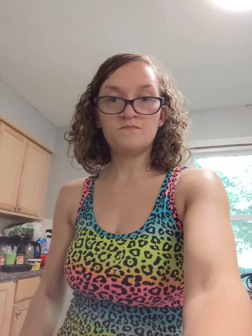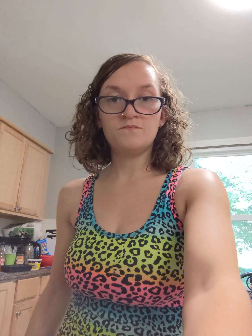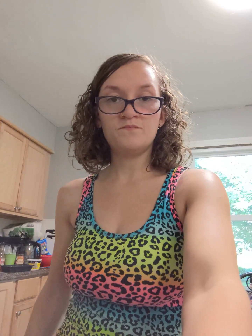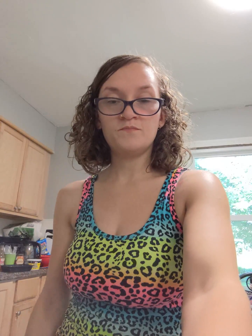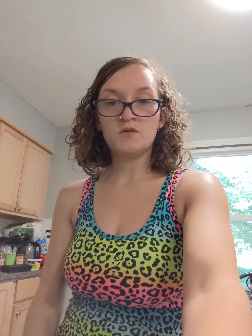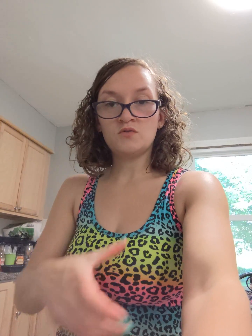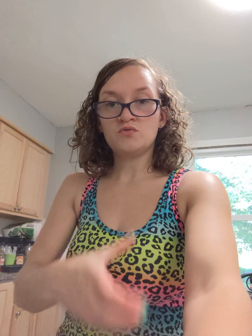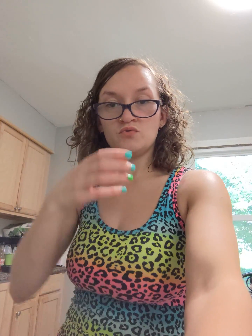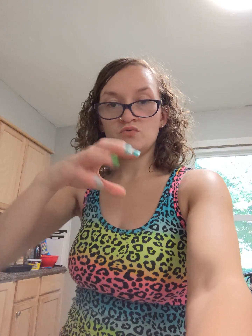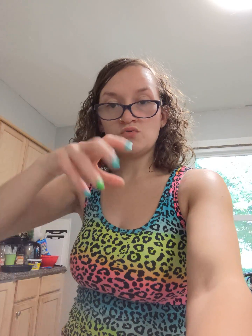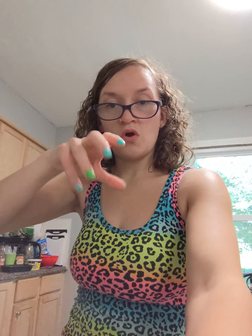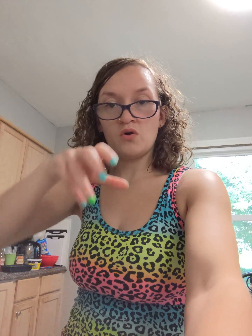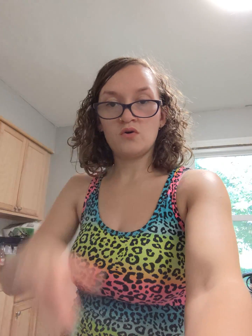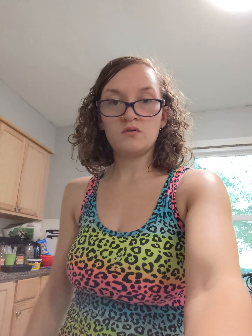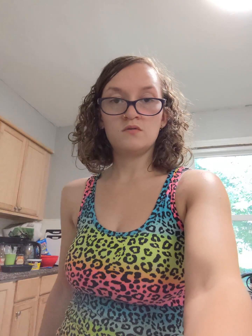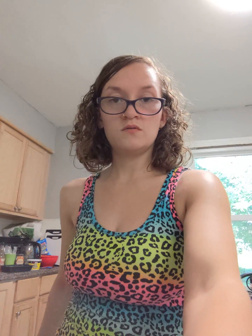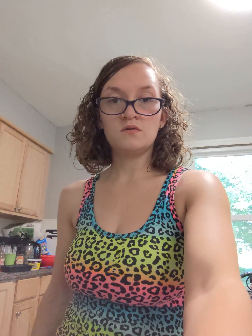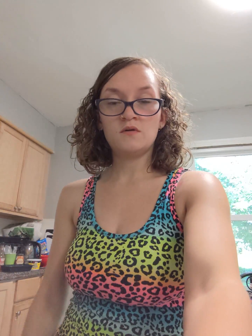jar